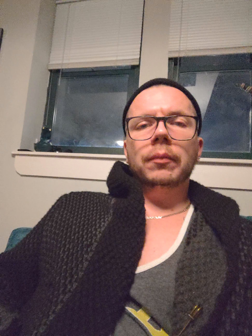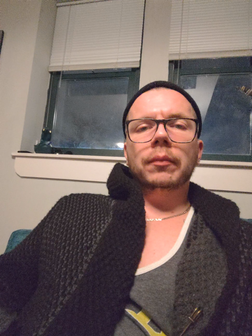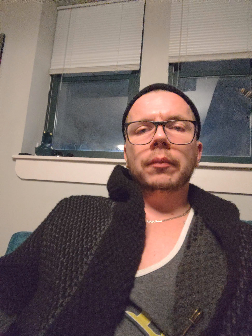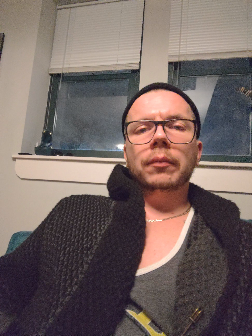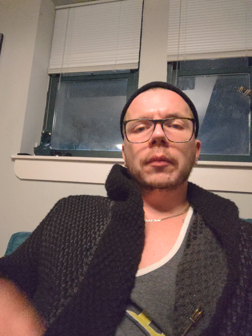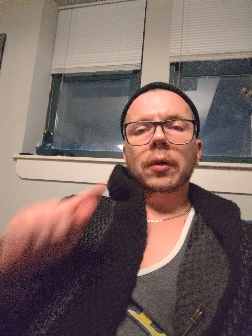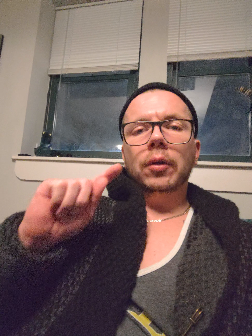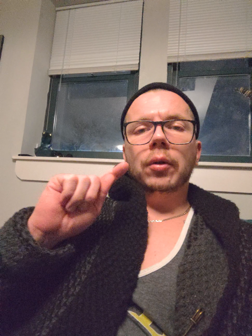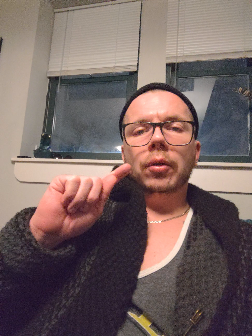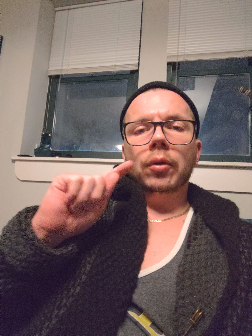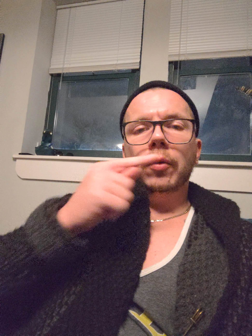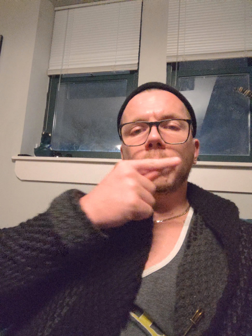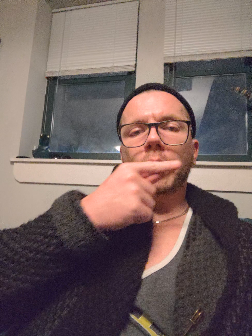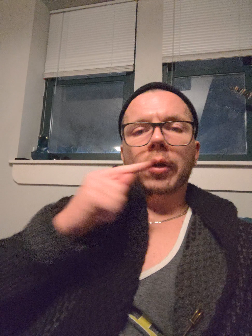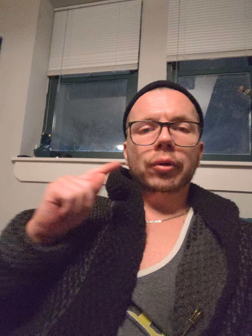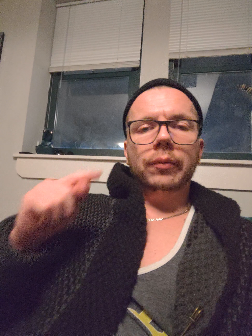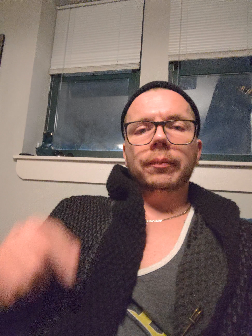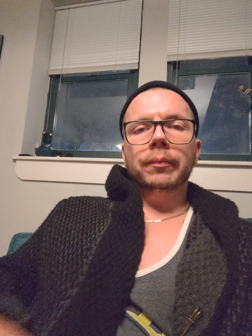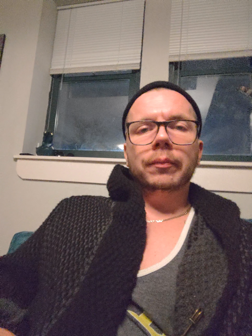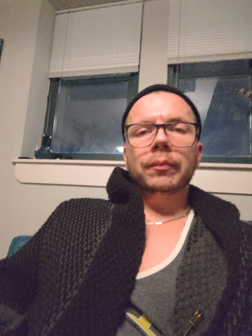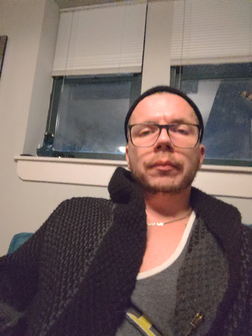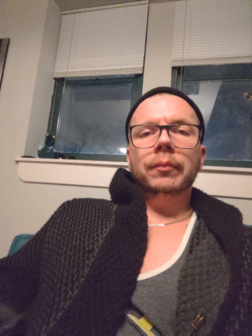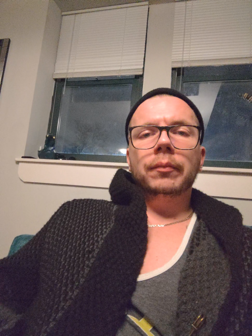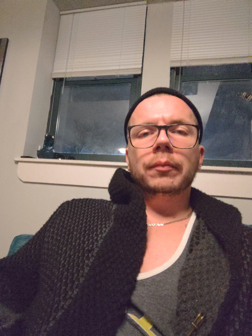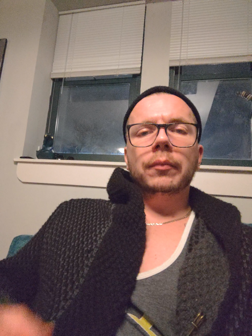toothbrush